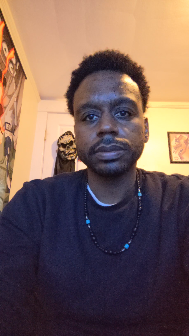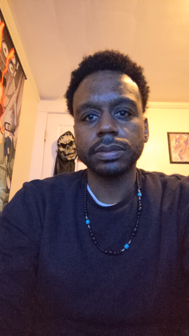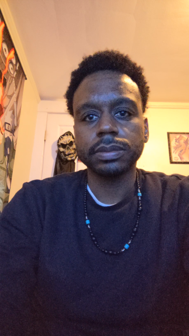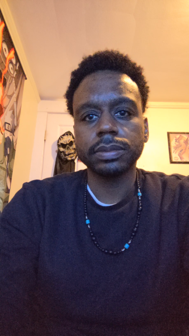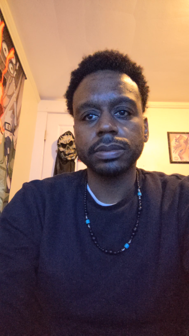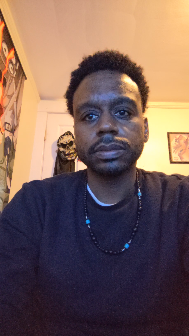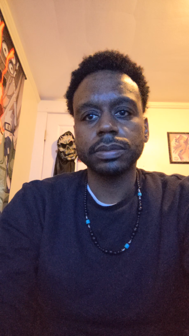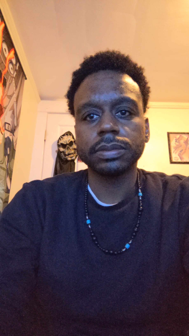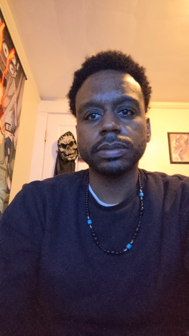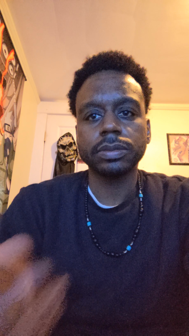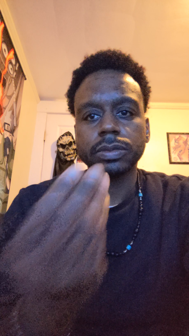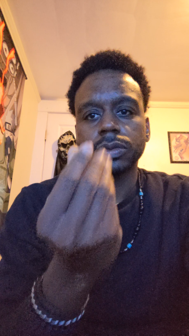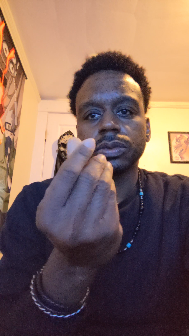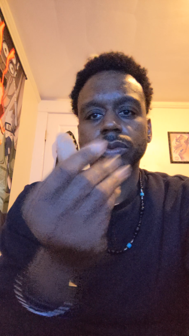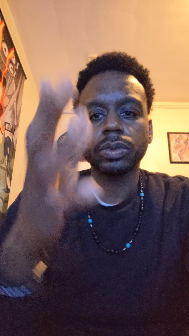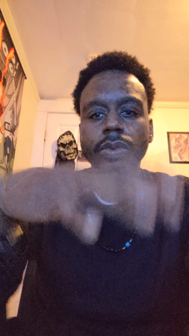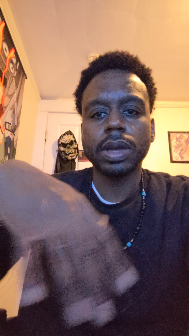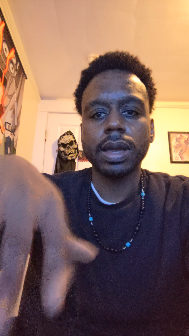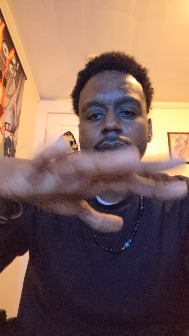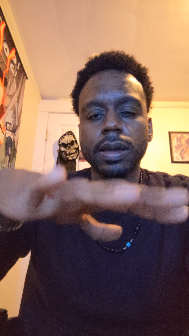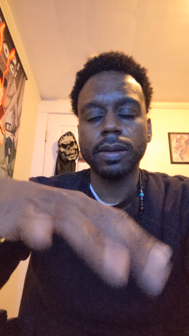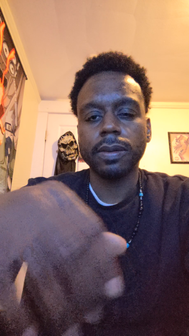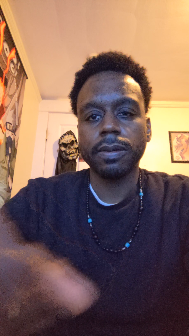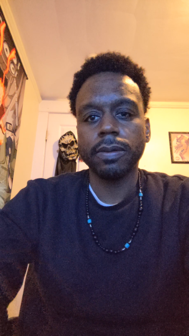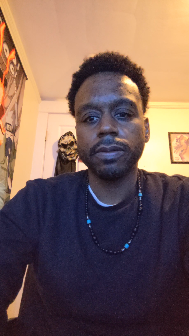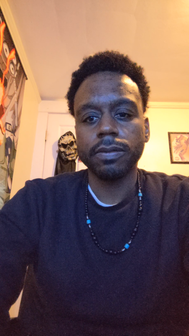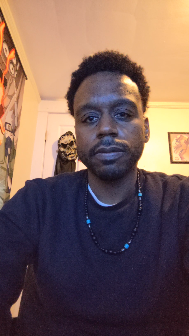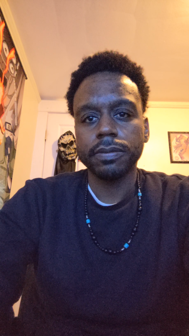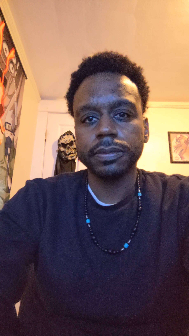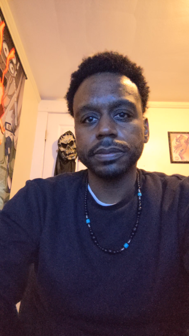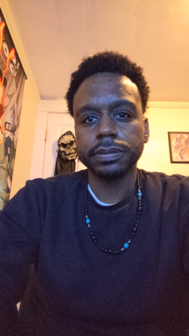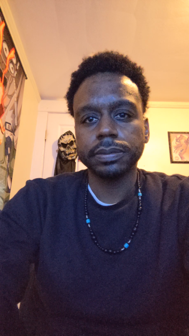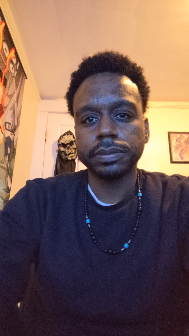garden